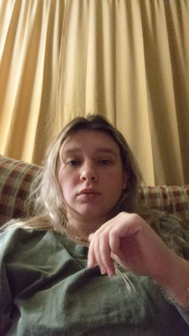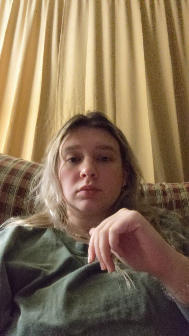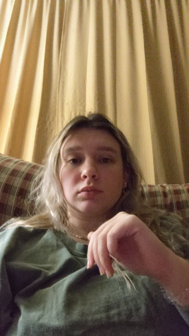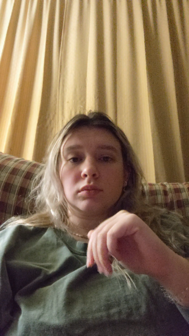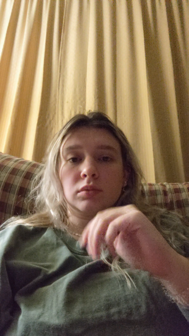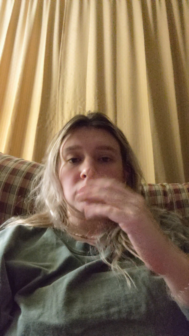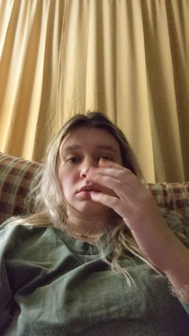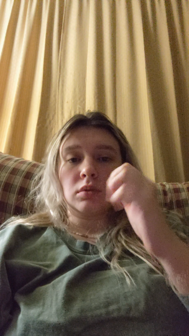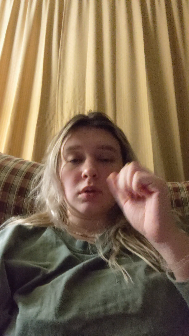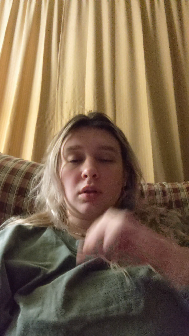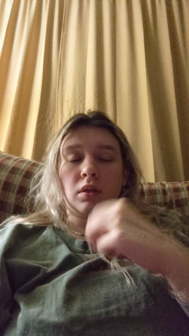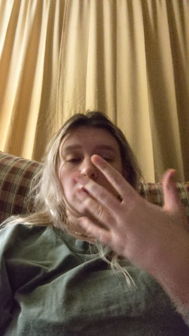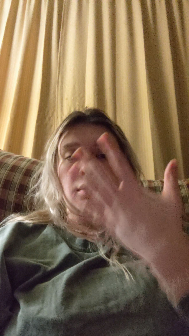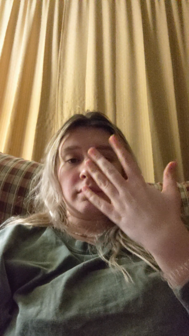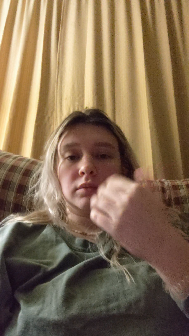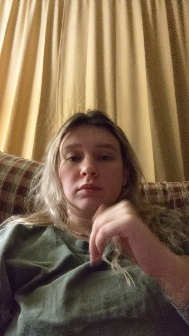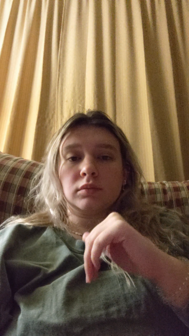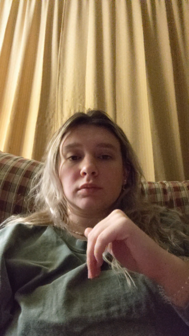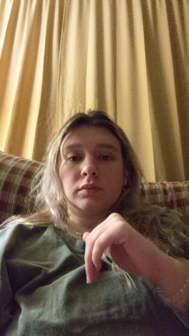gloves